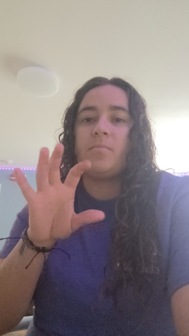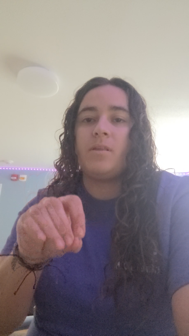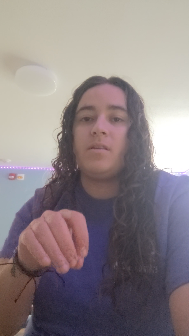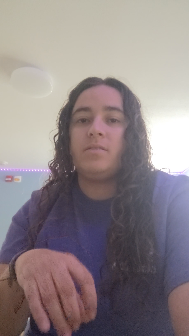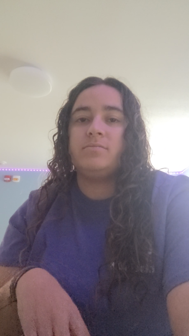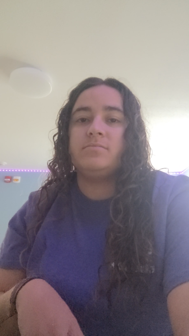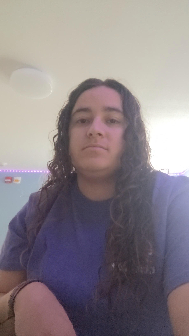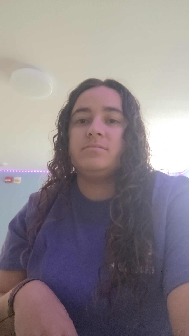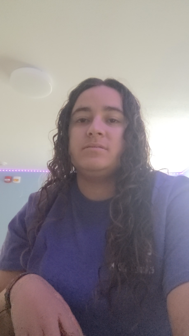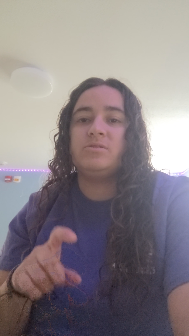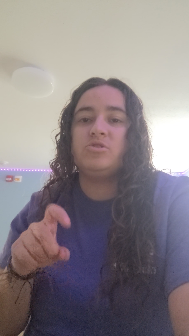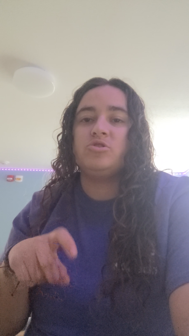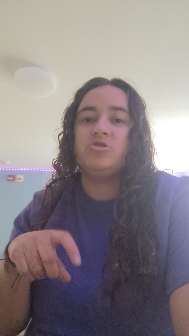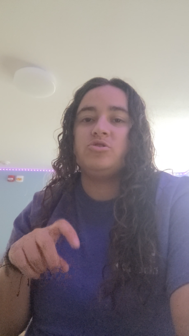should